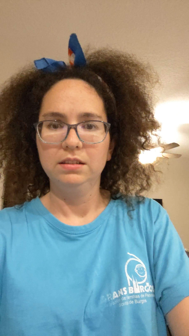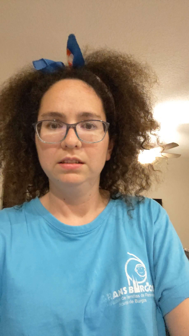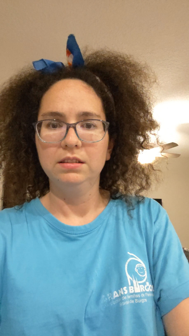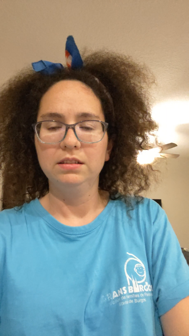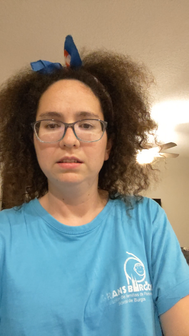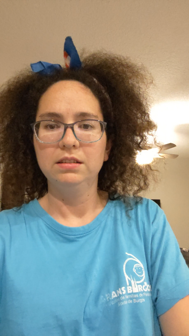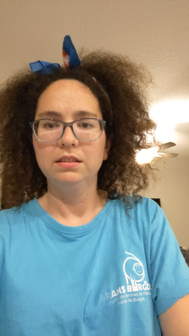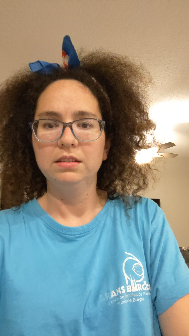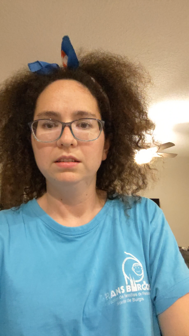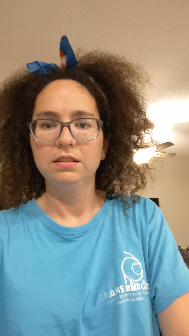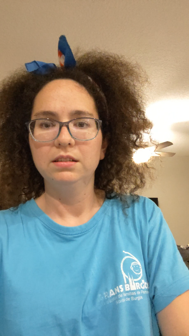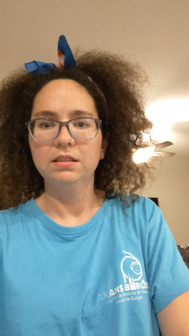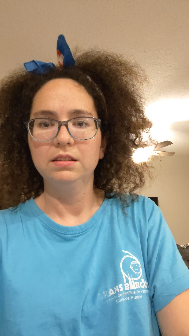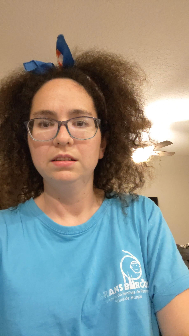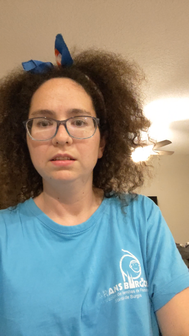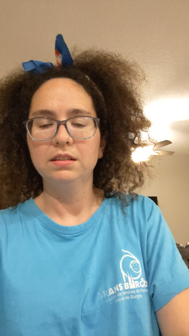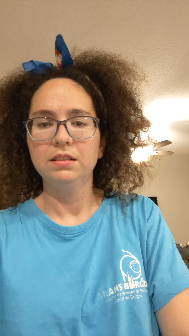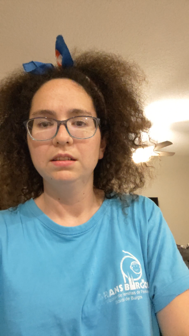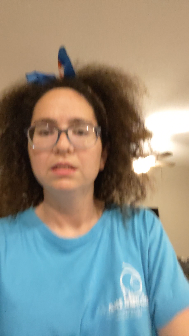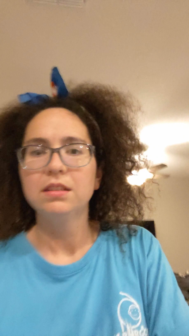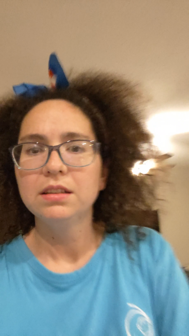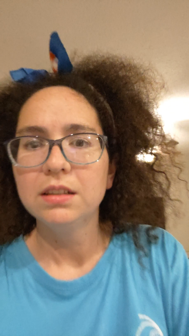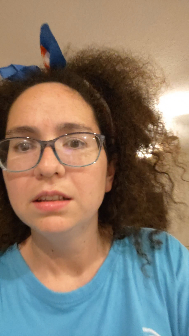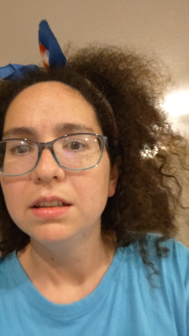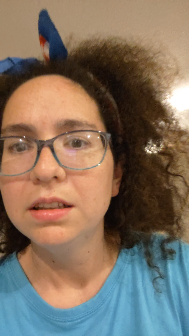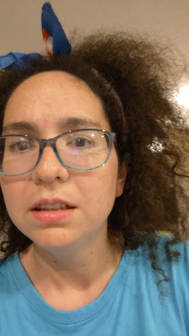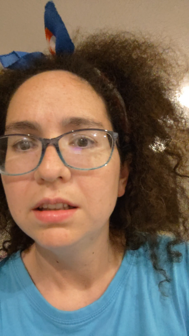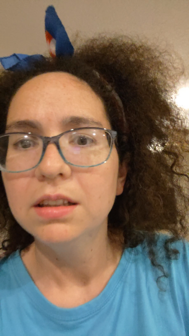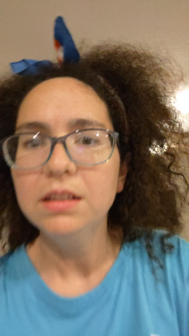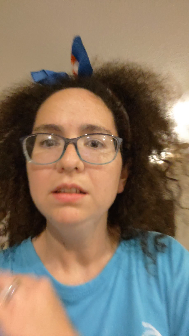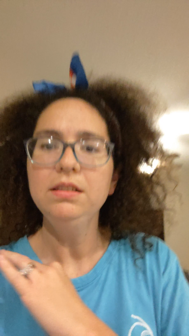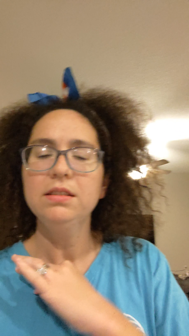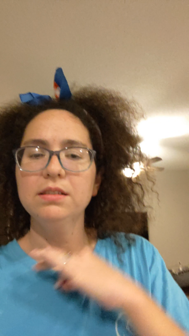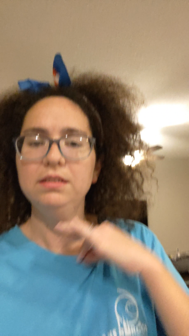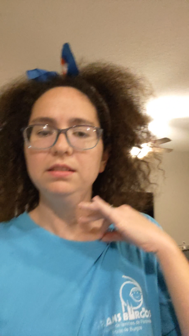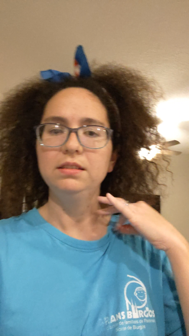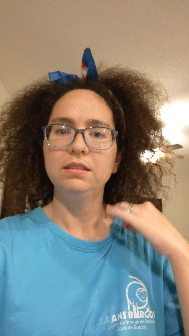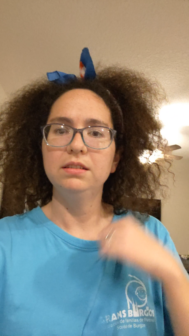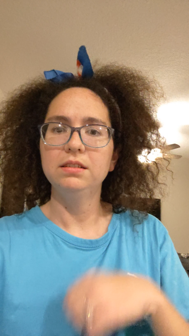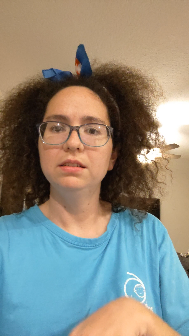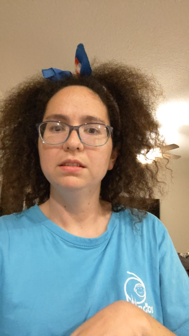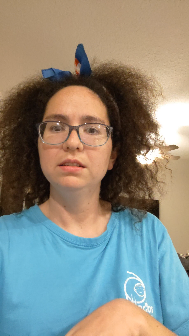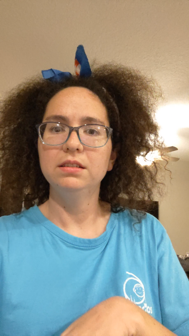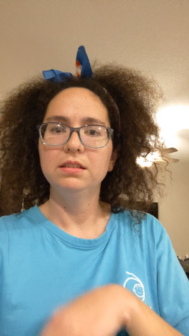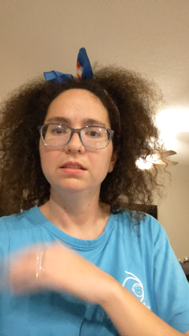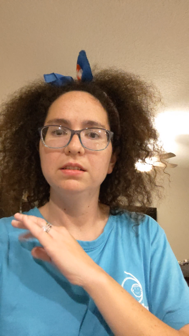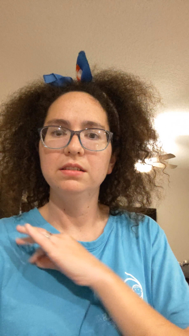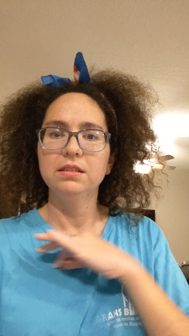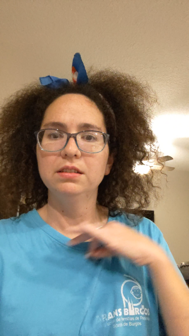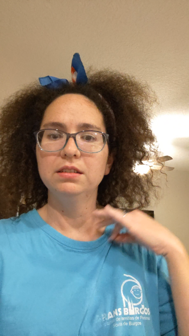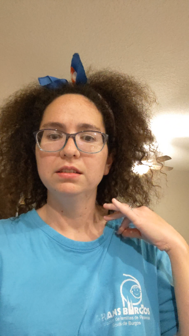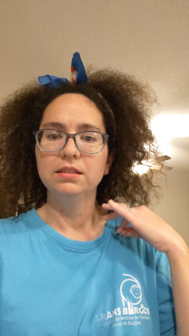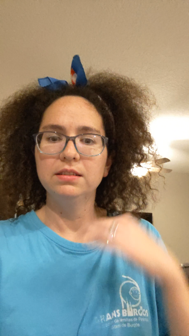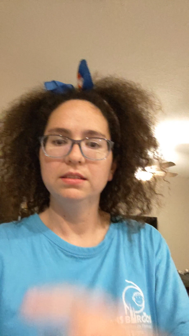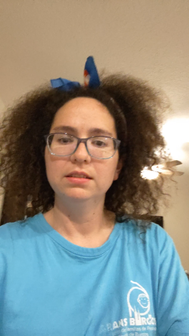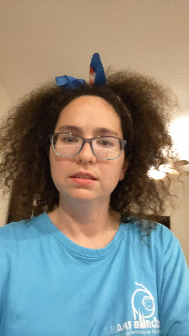beads